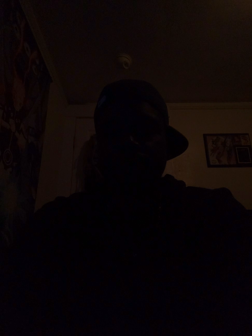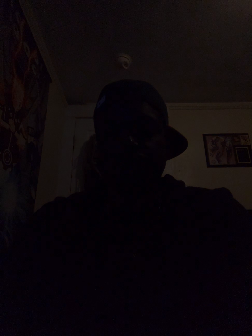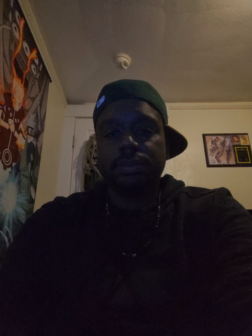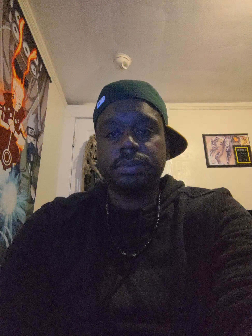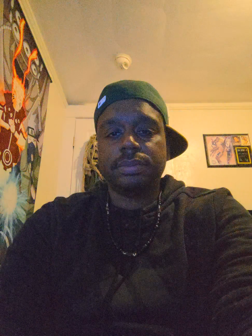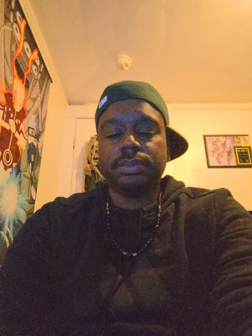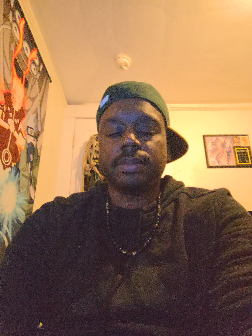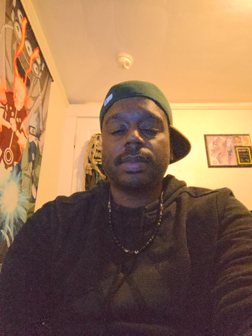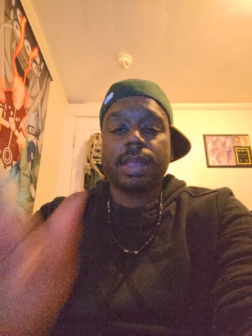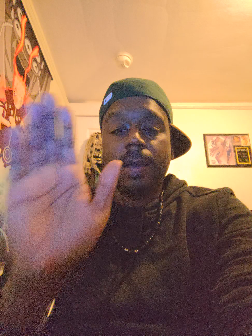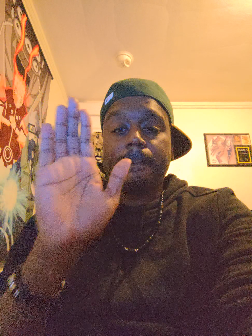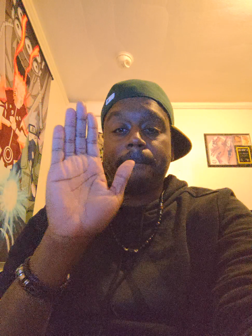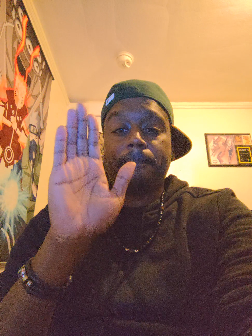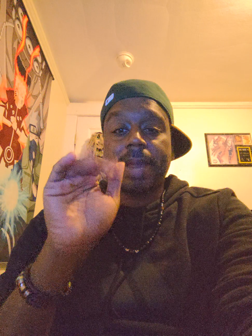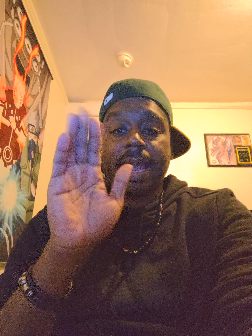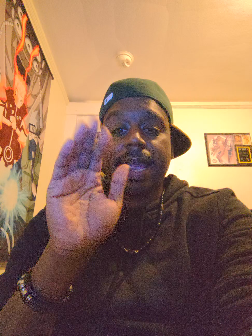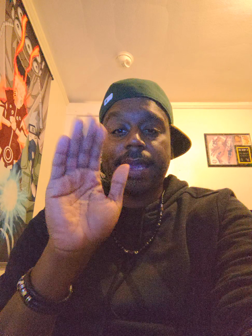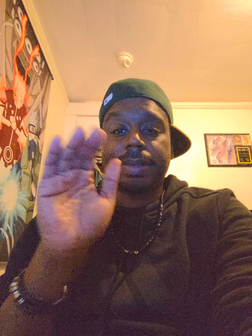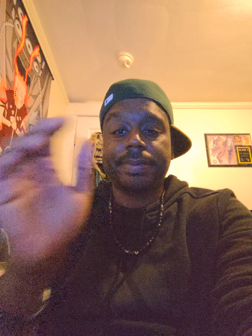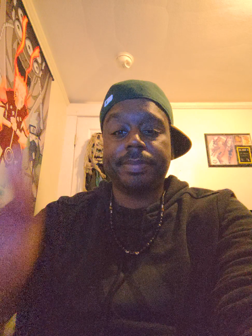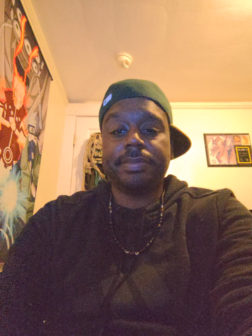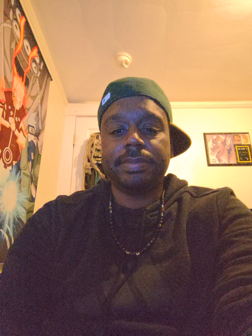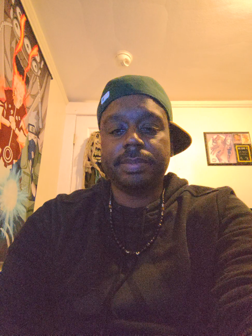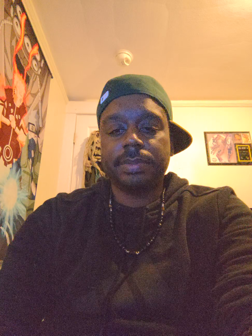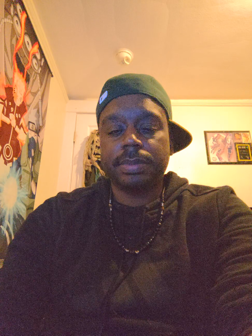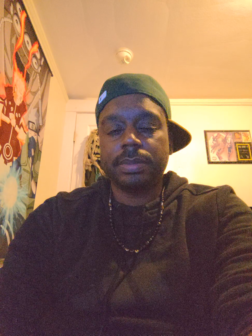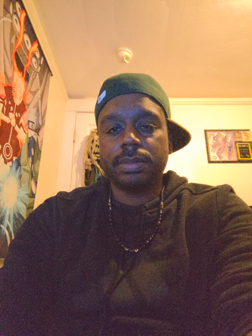bye